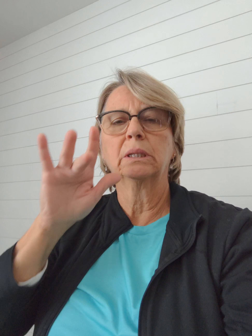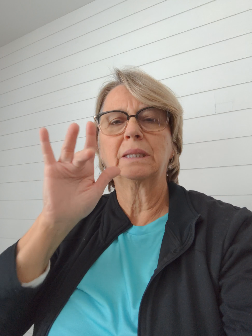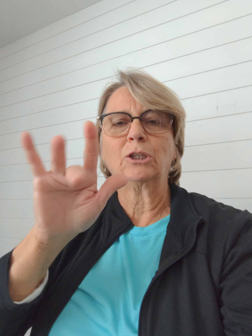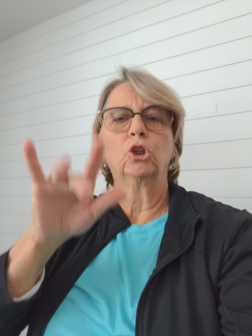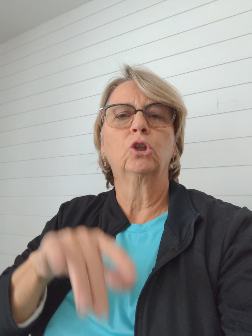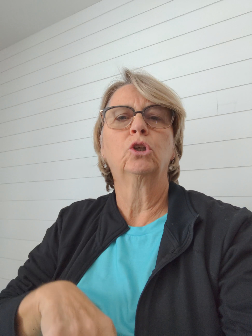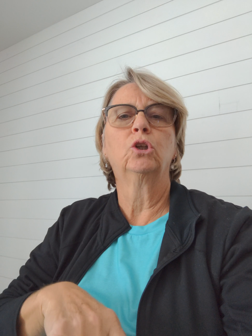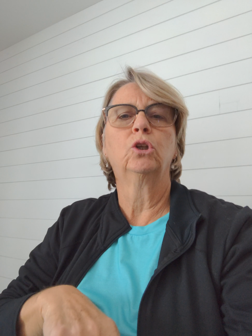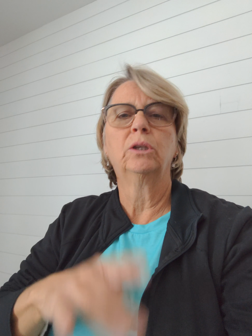touch